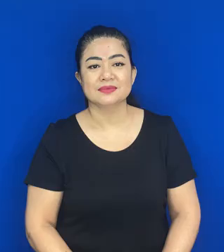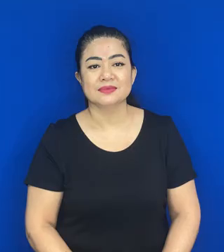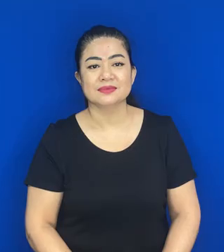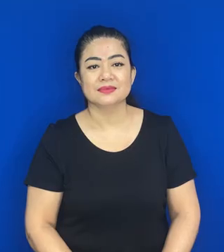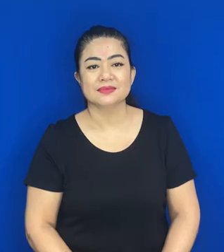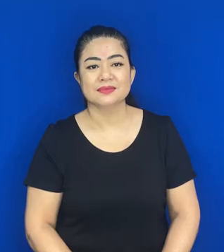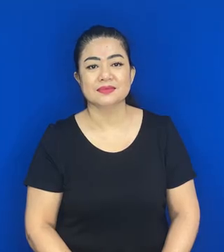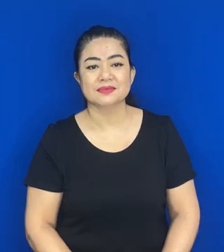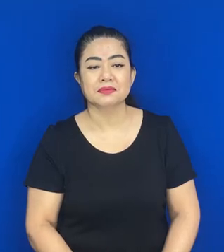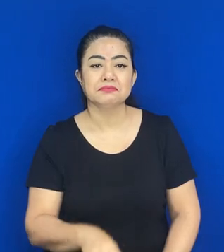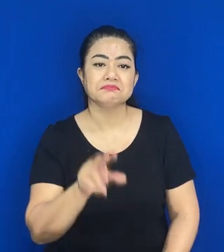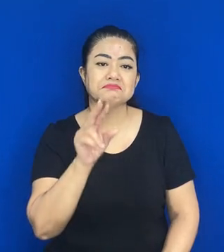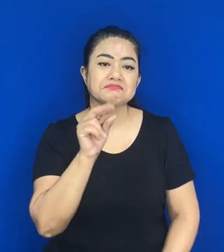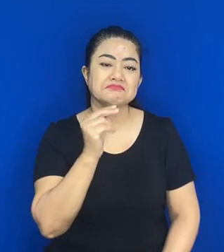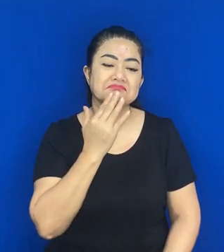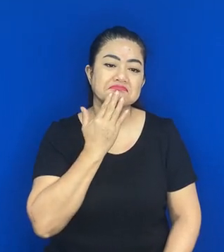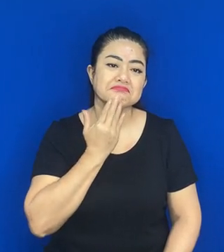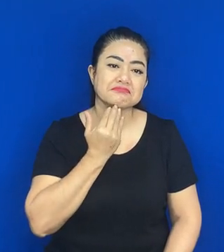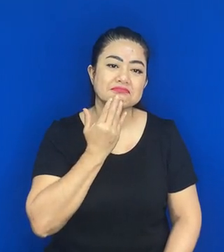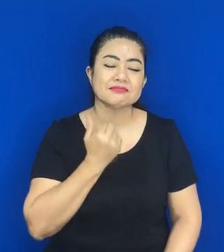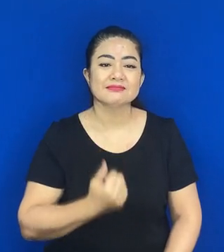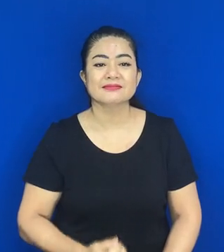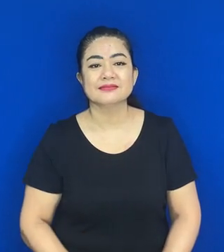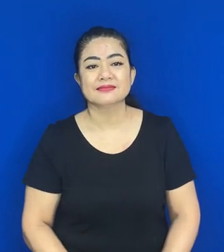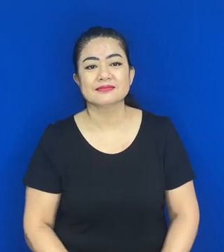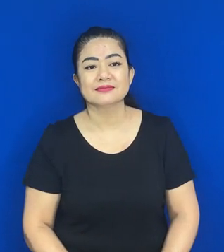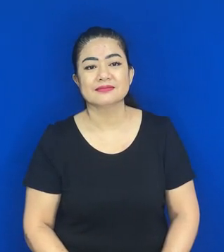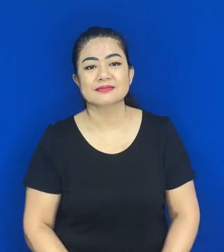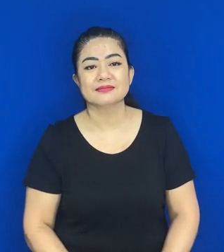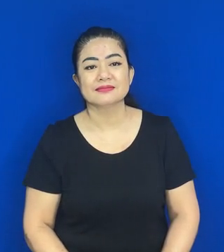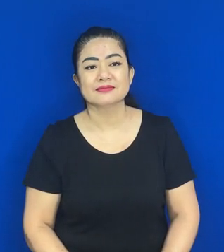no sugar